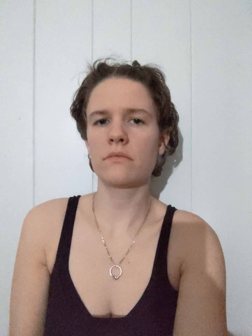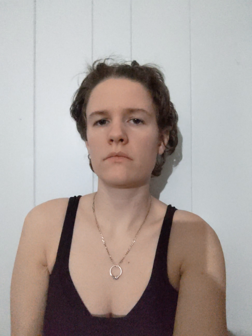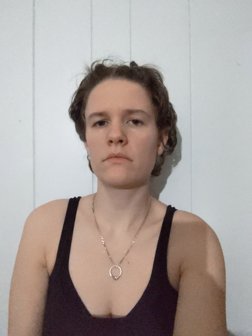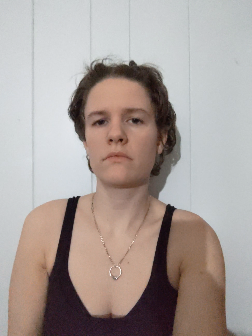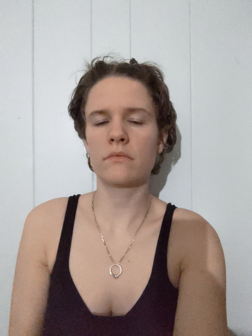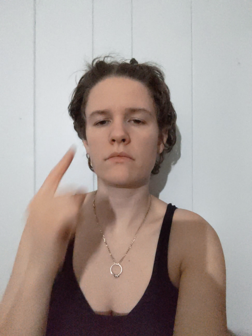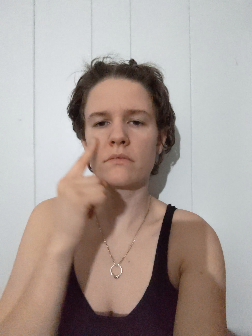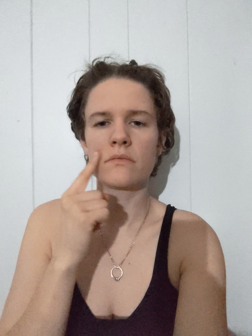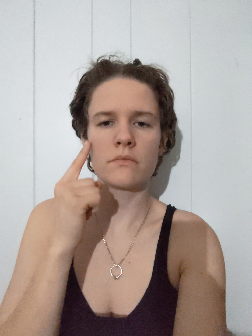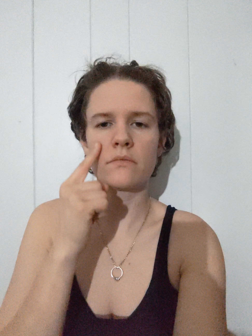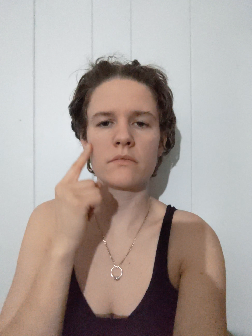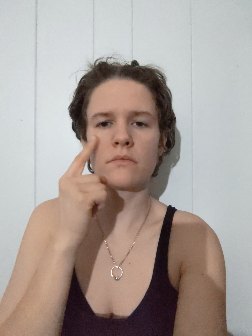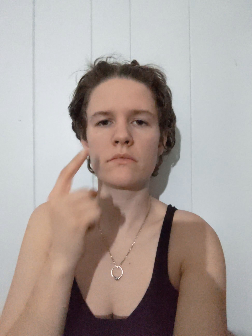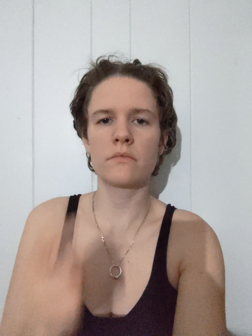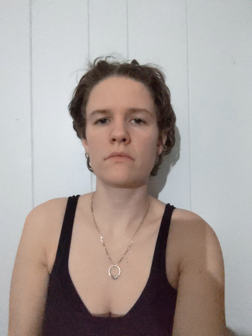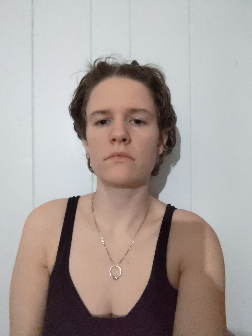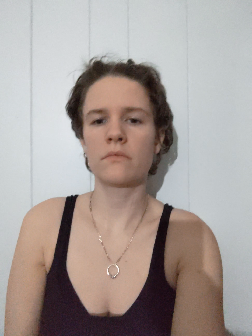cheek